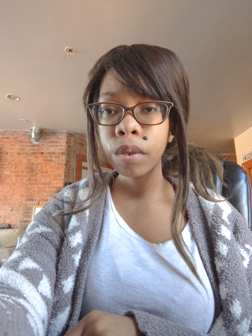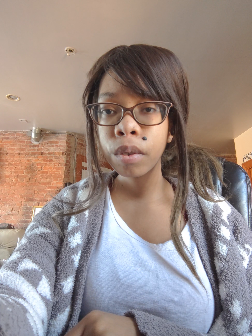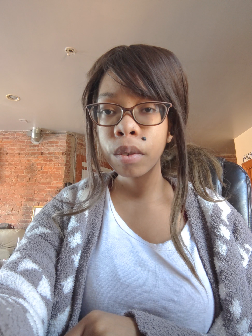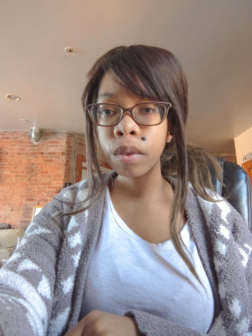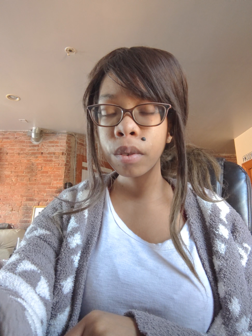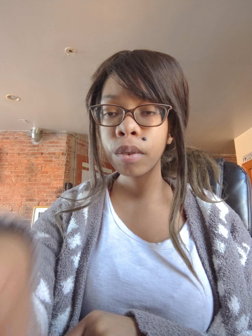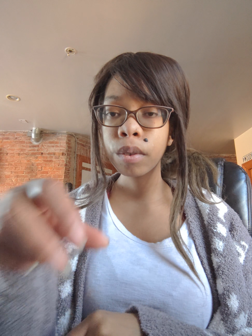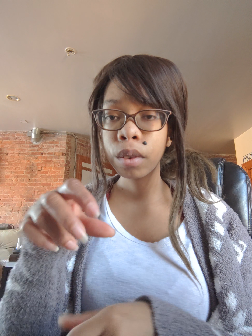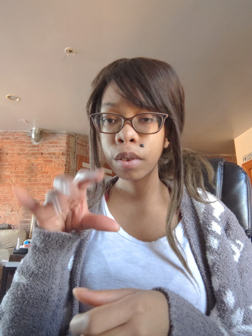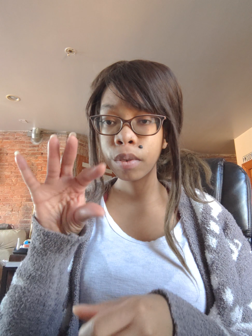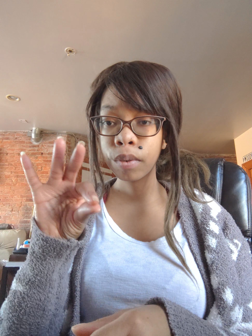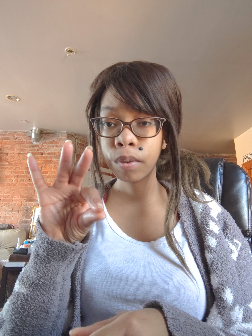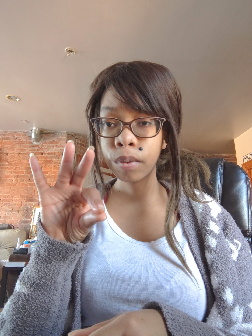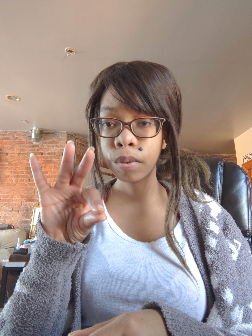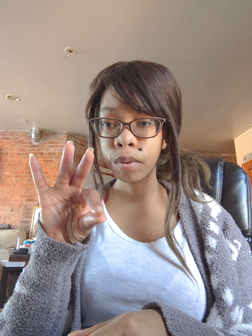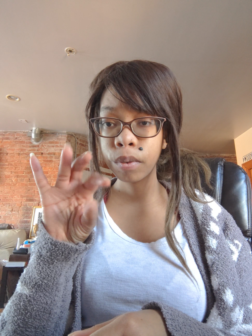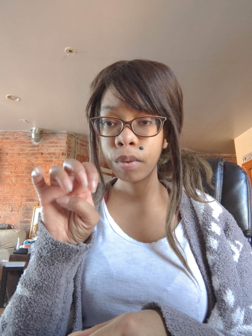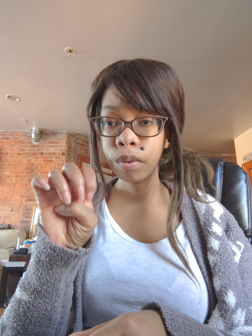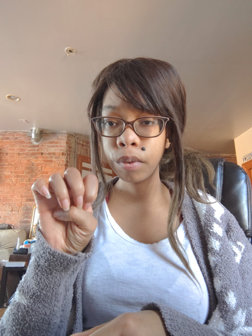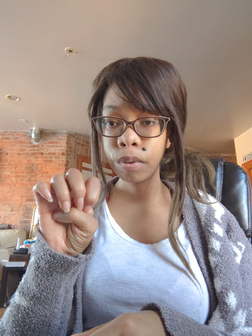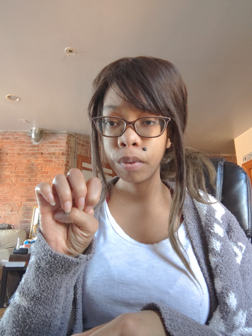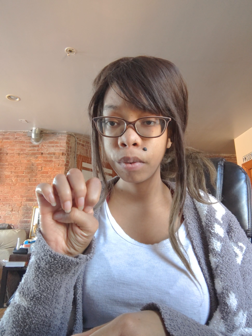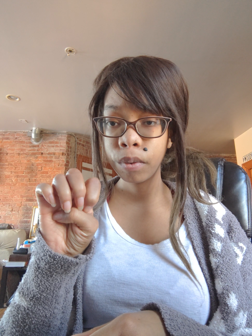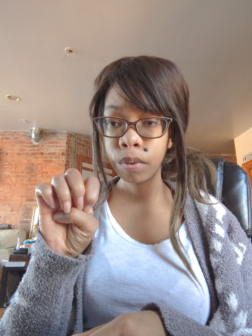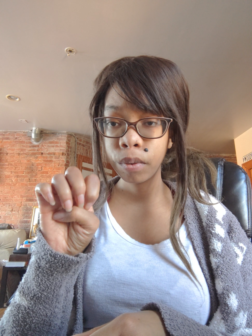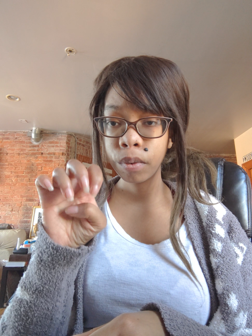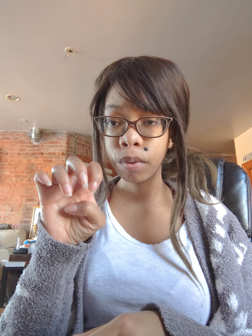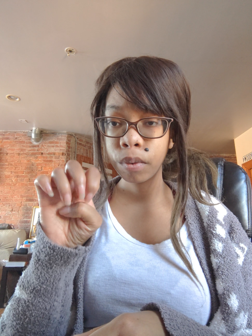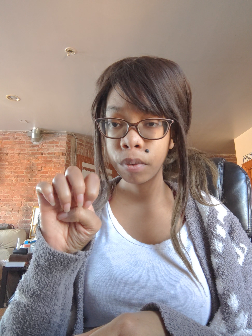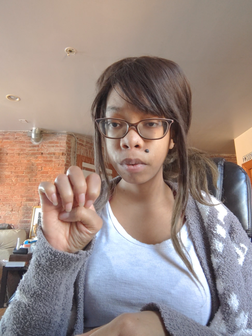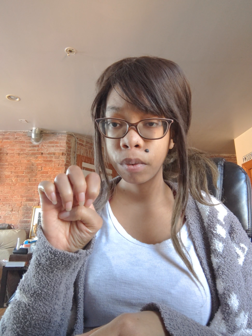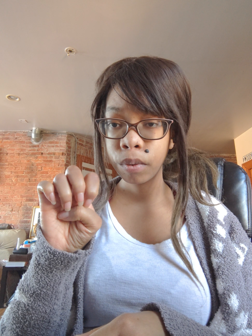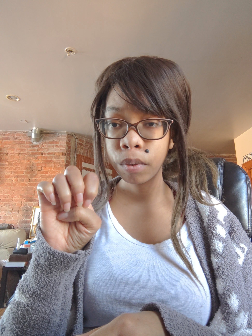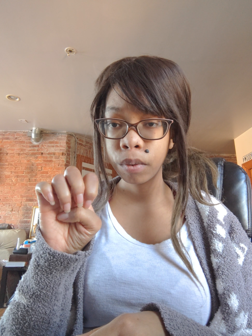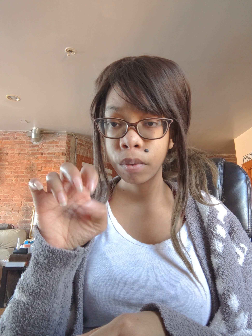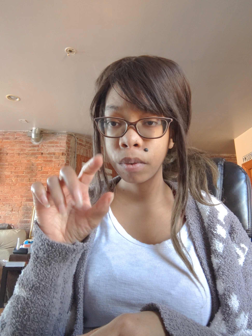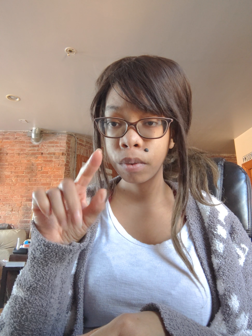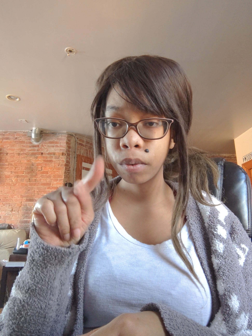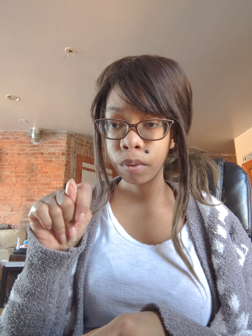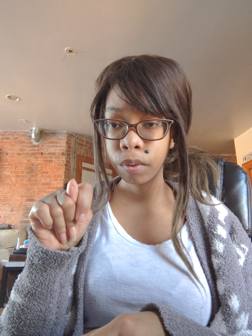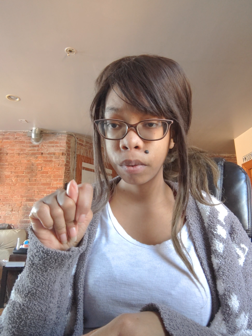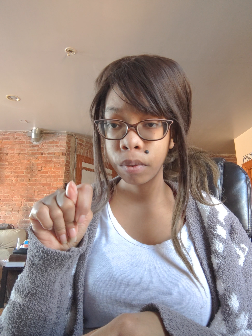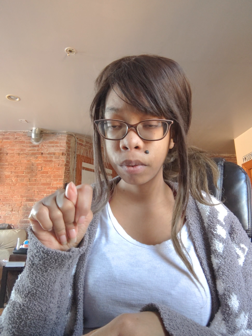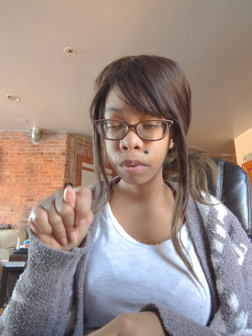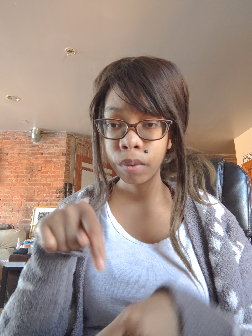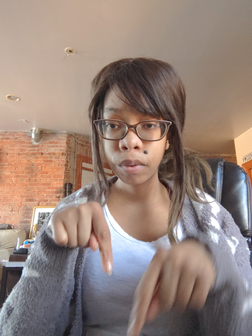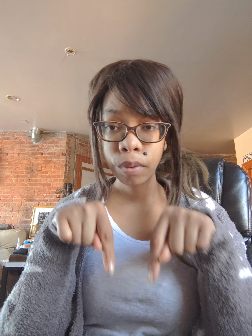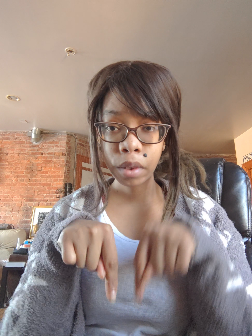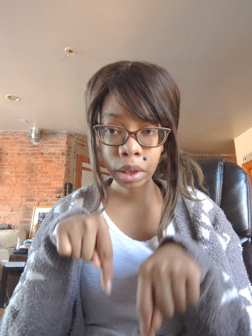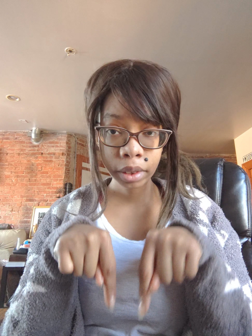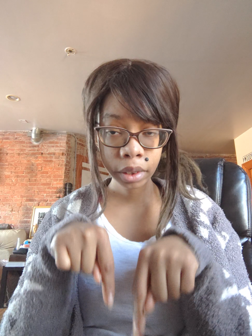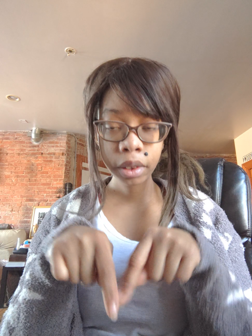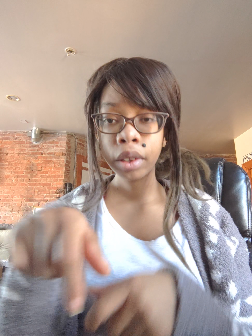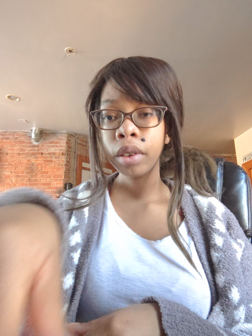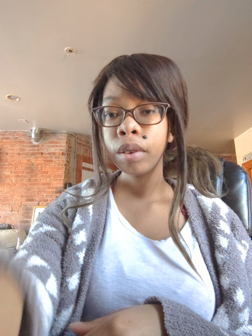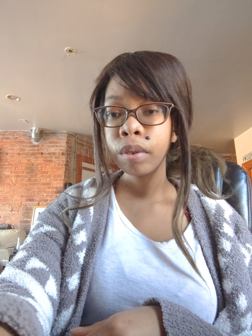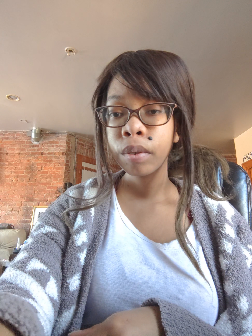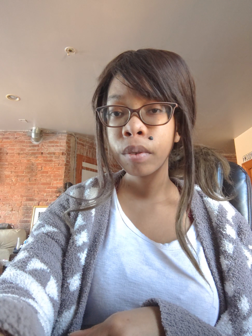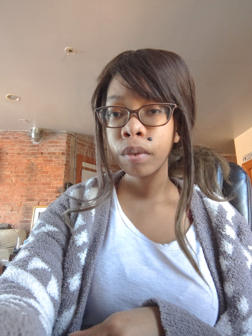feet